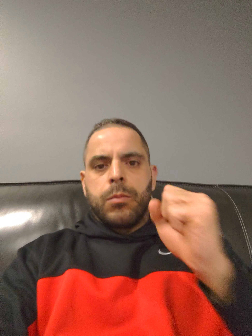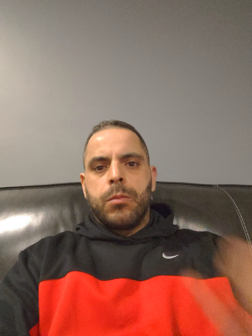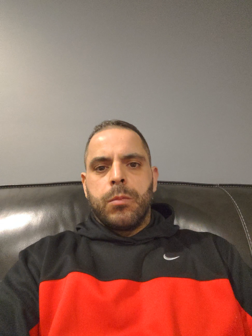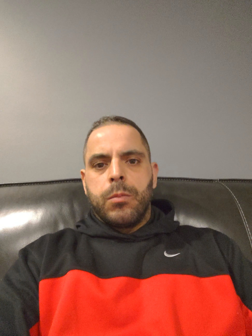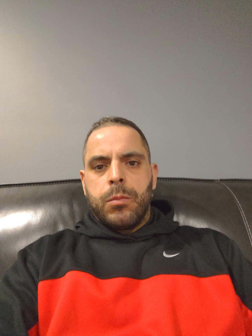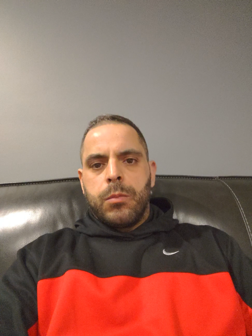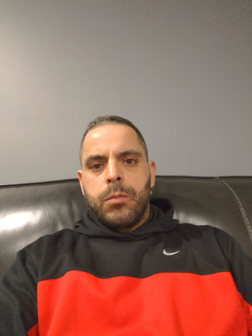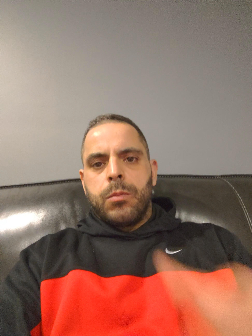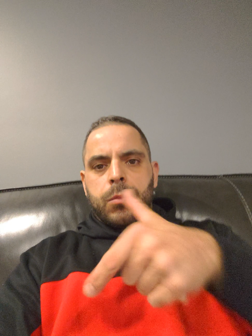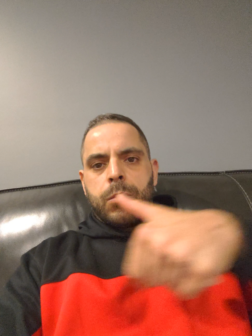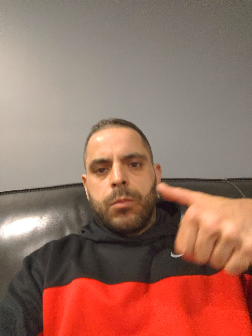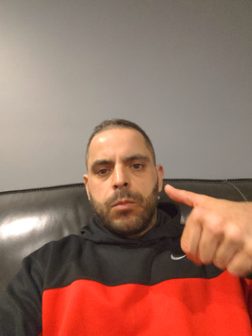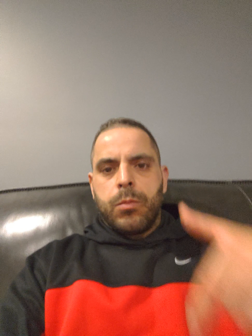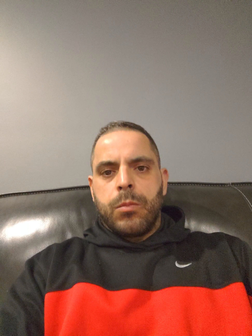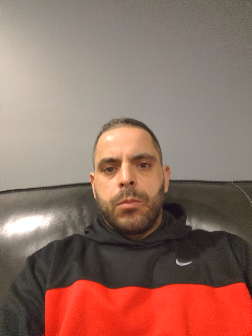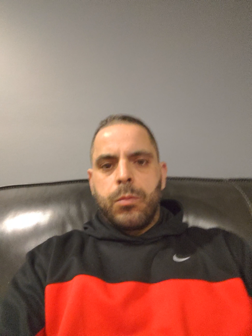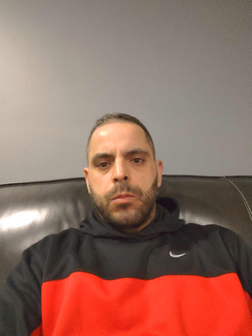underwear